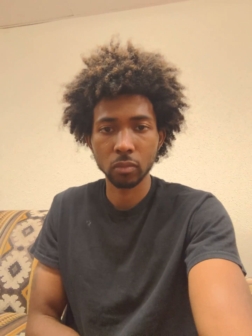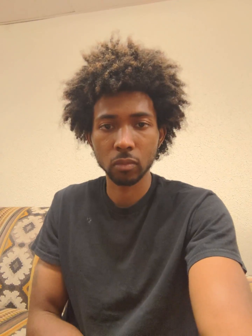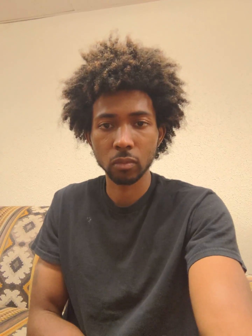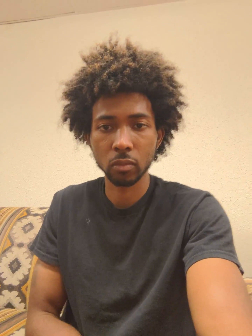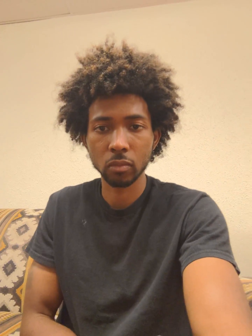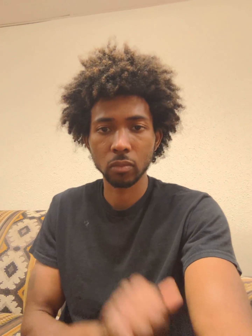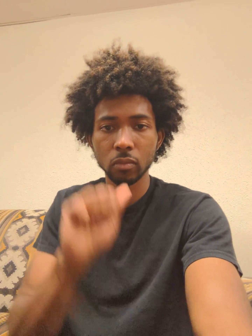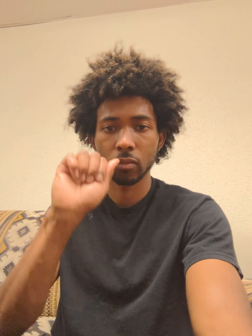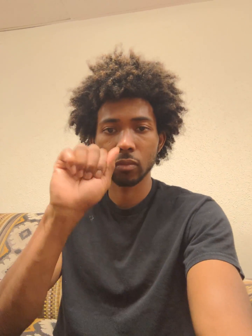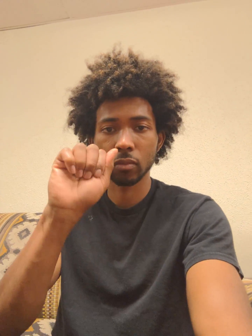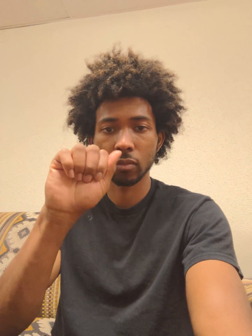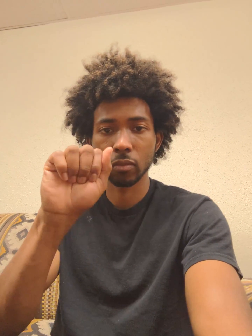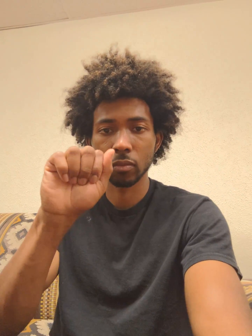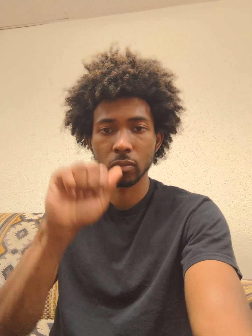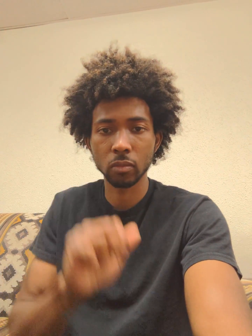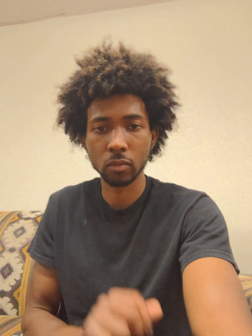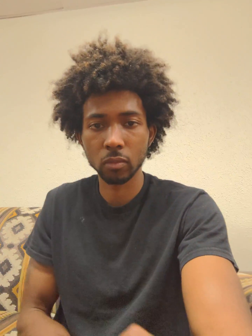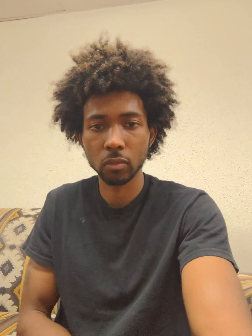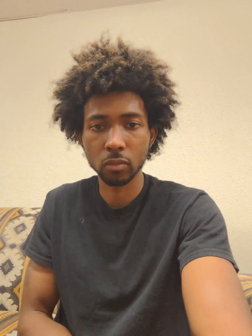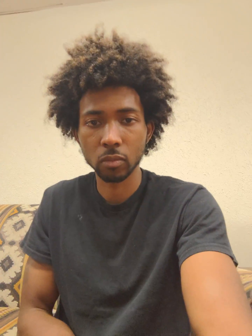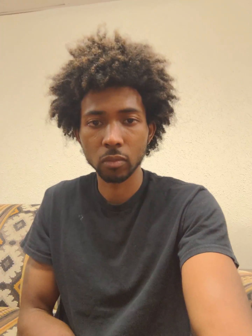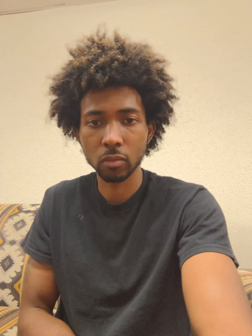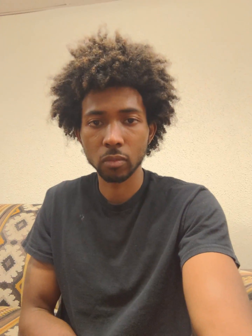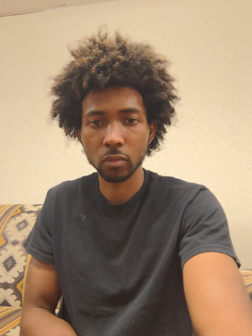knock